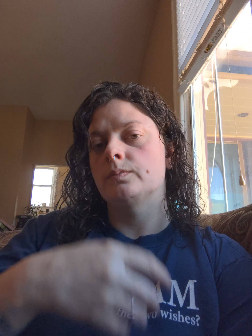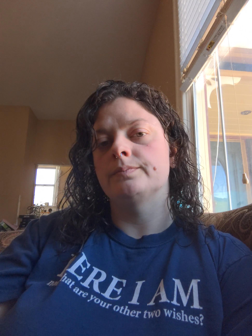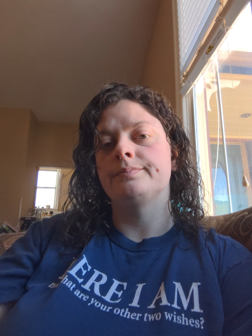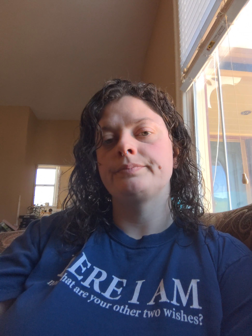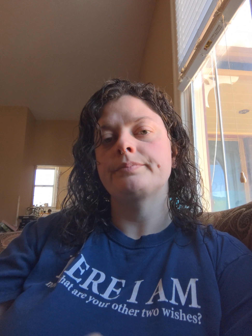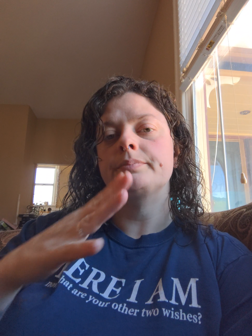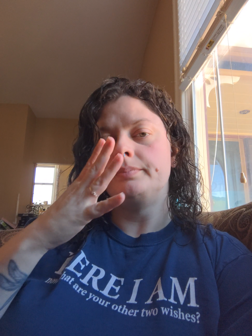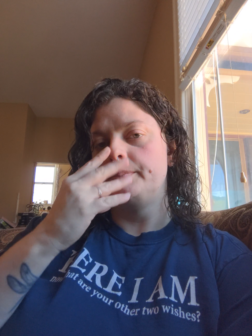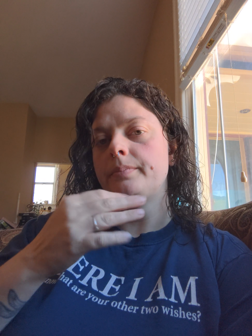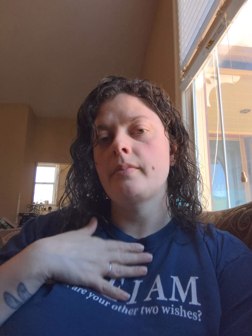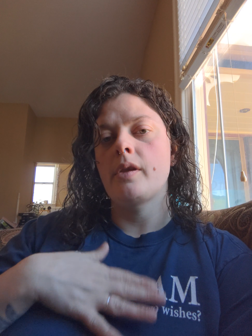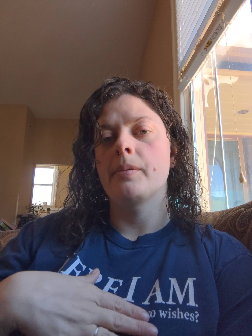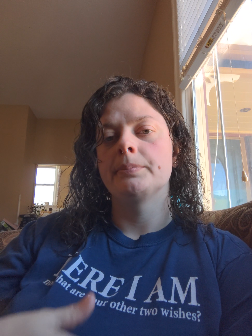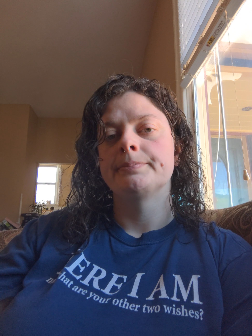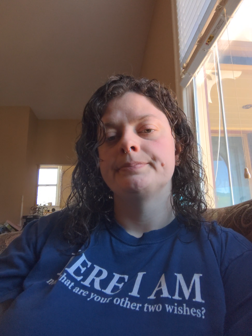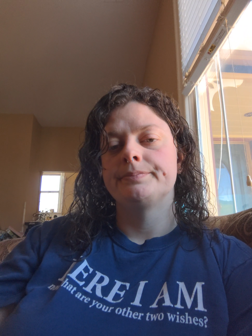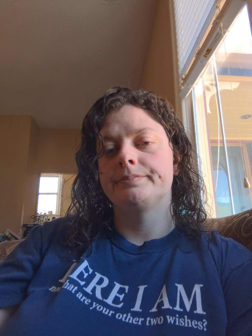pajamas